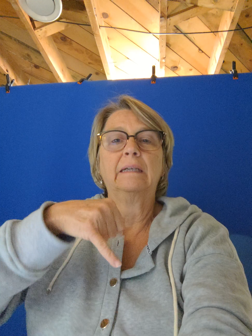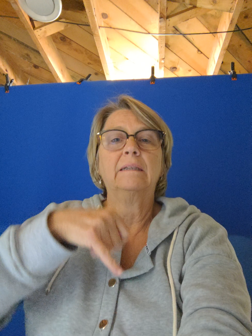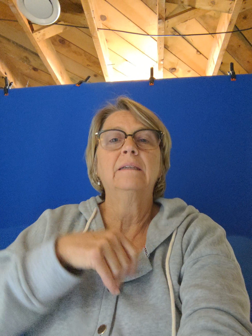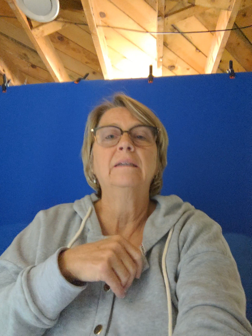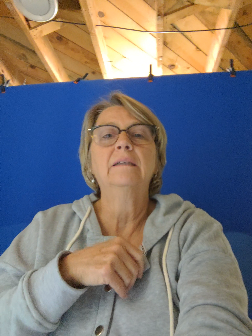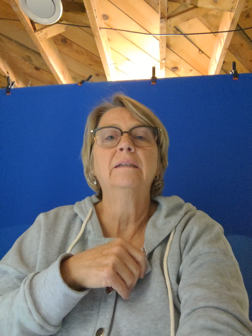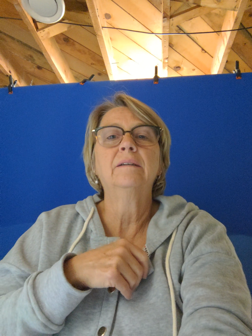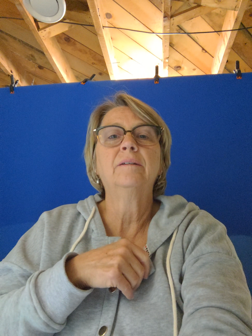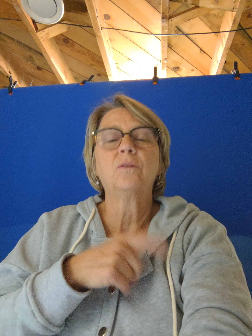he/she/it